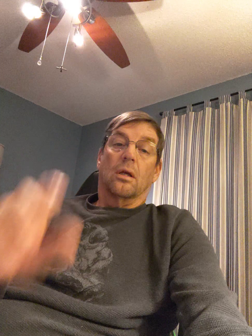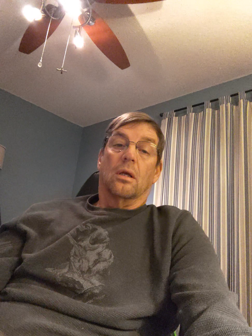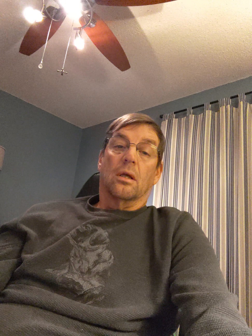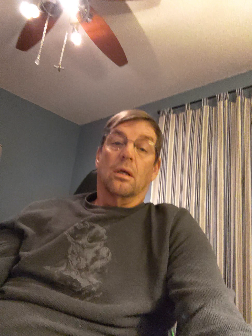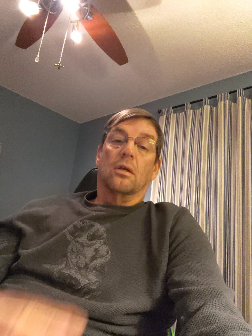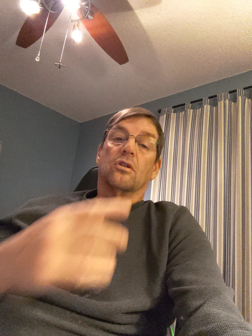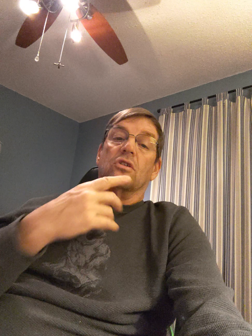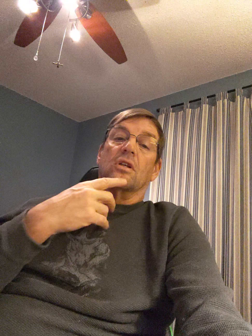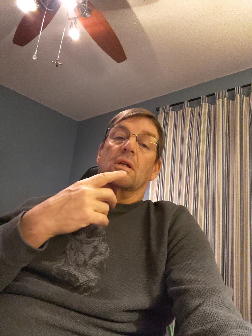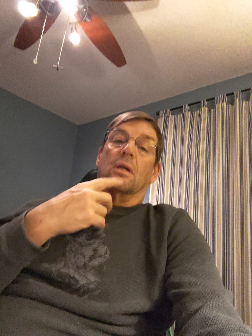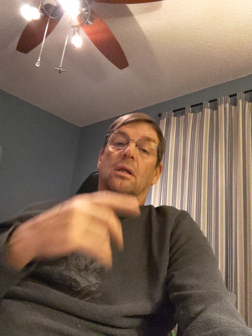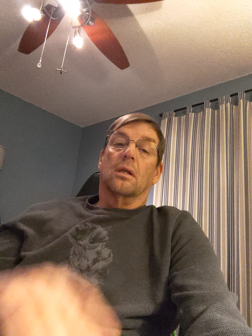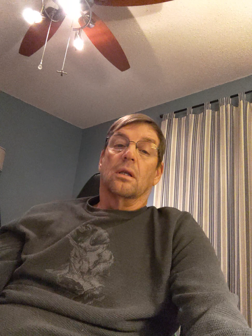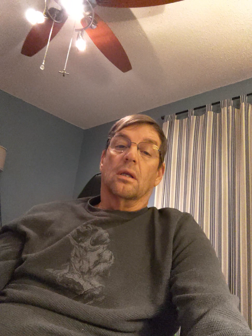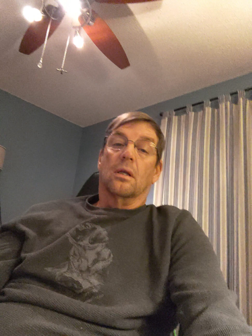chin